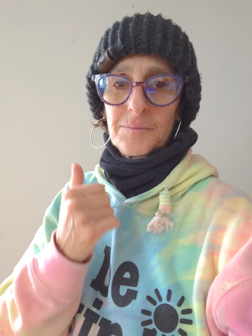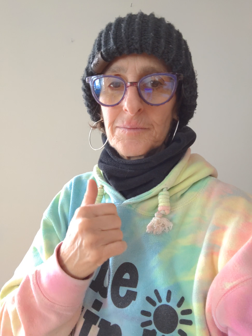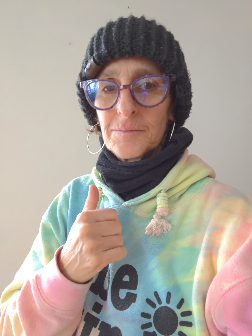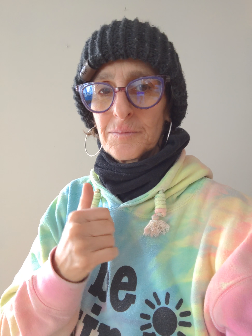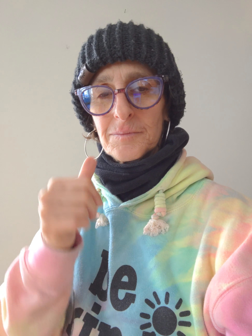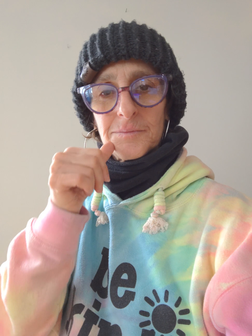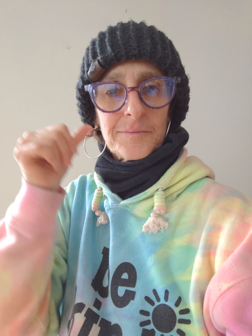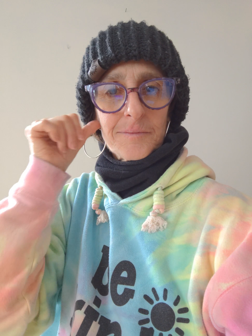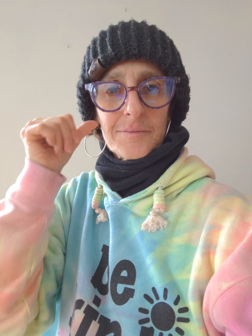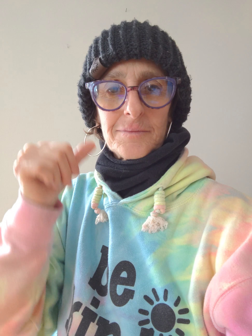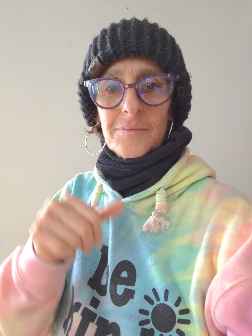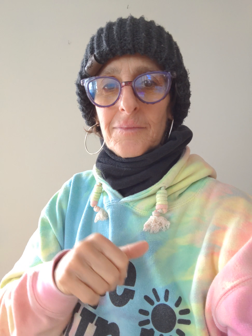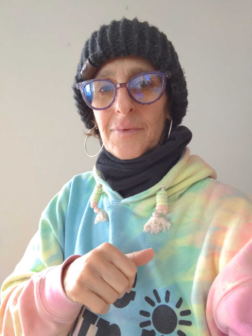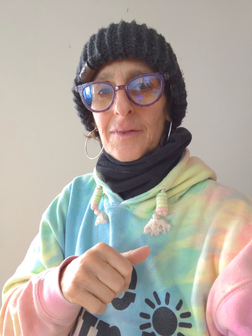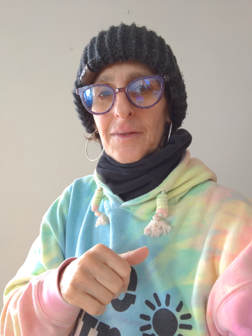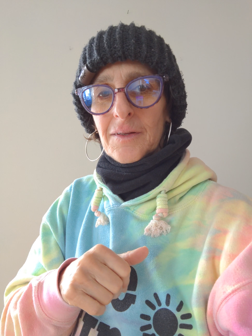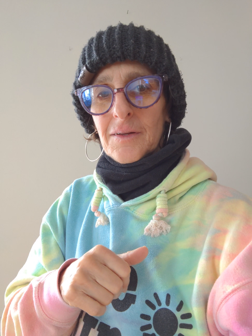yesterday